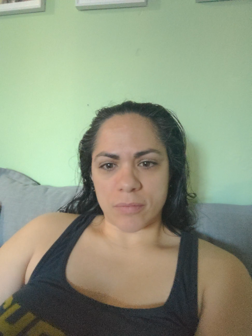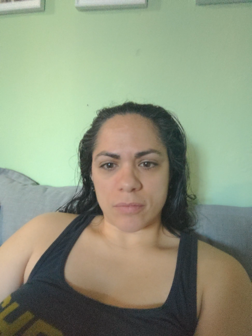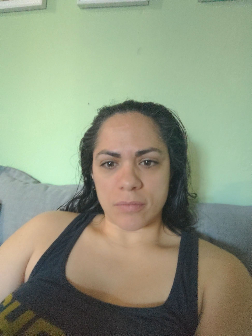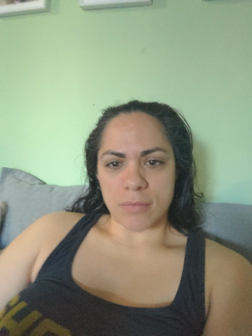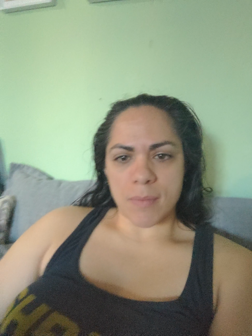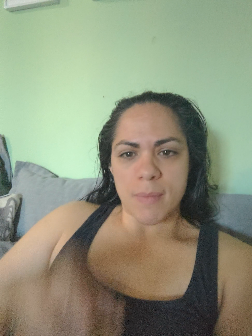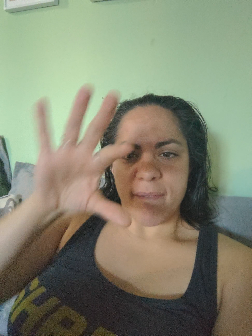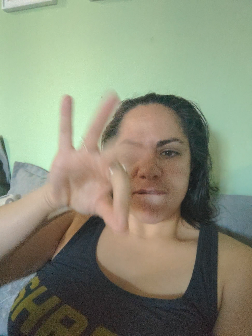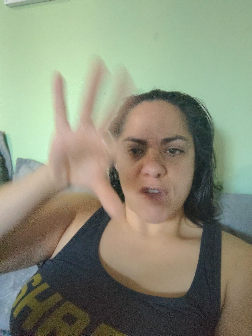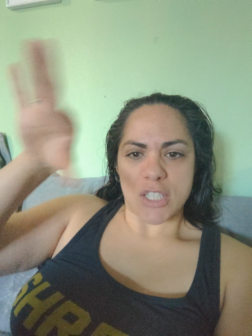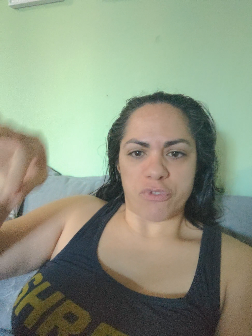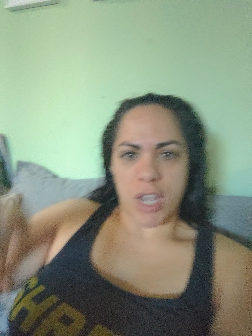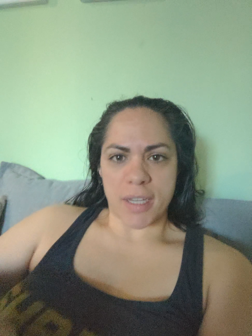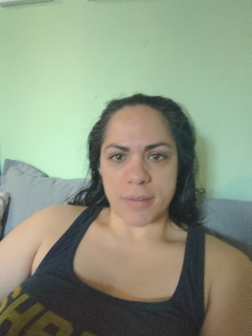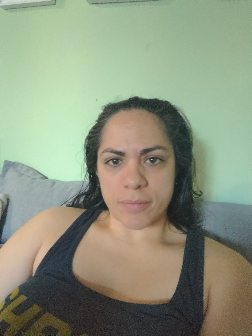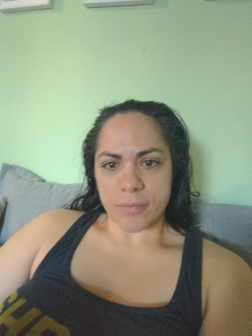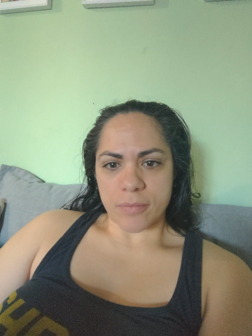french fries